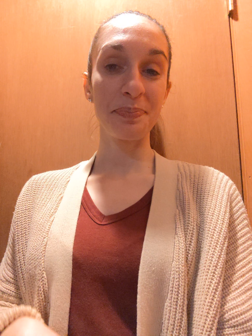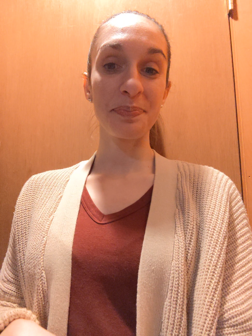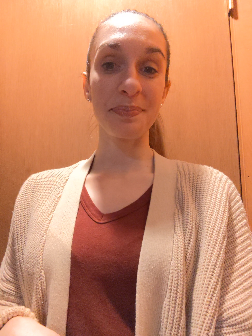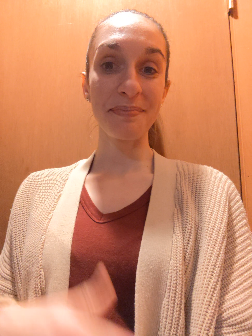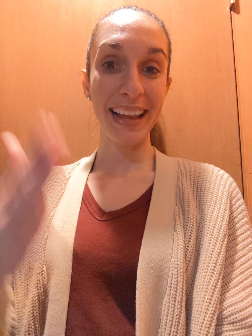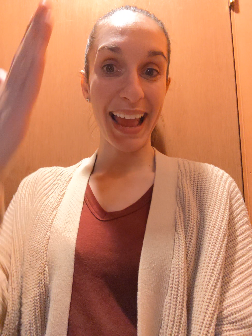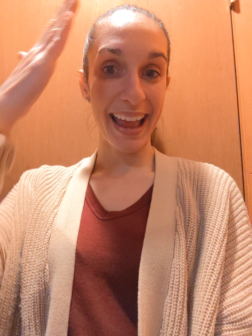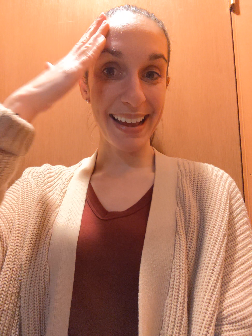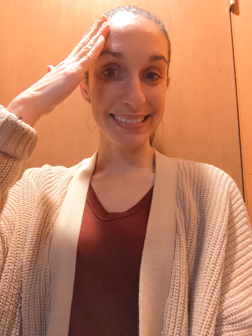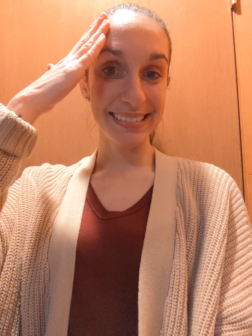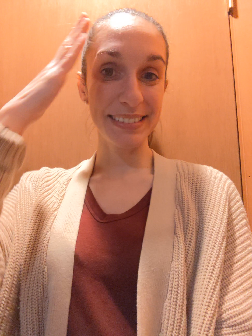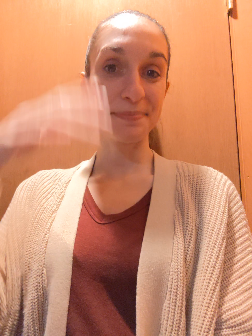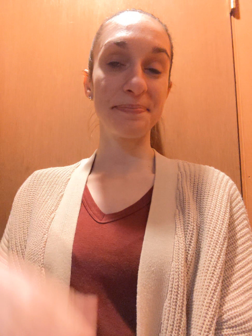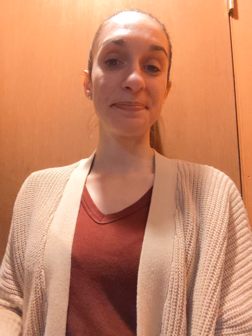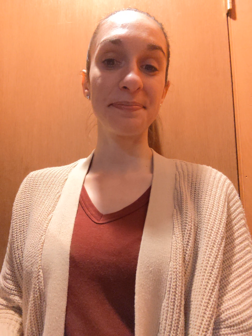hat